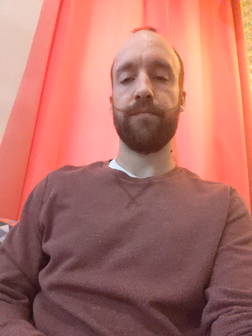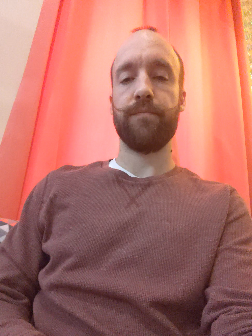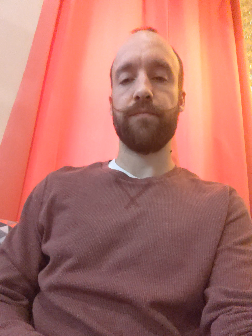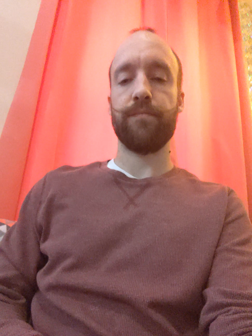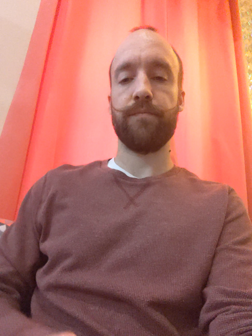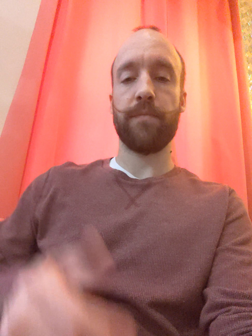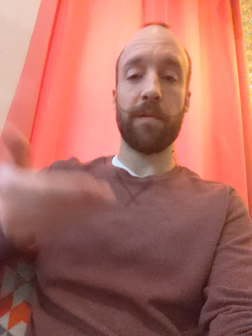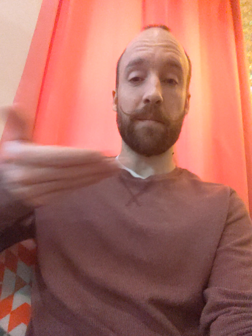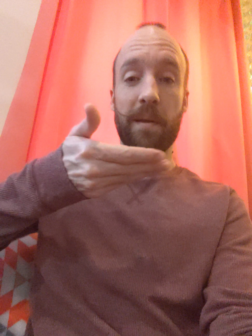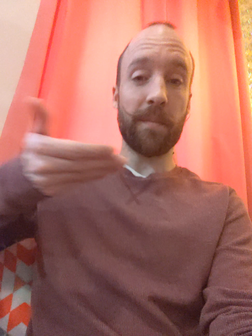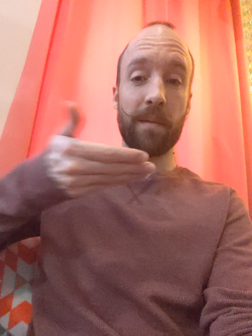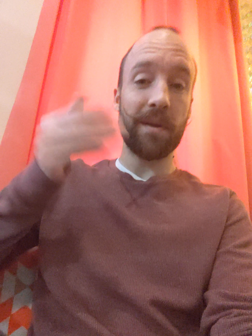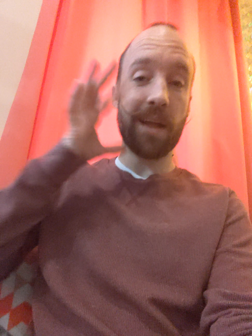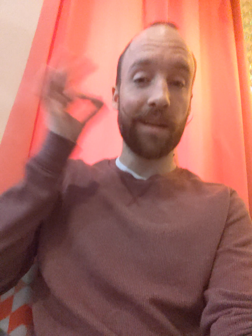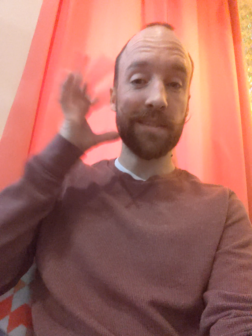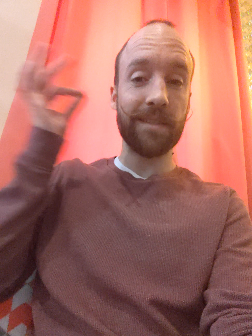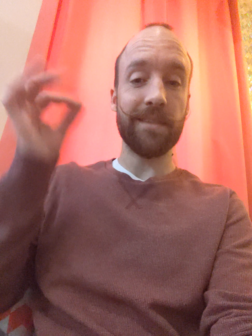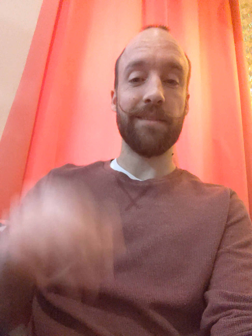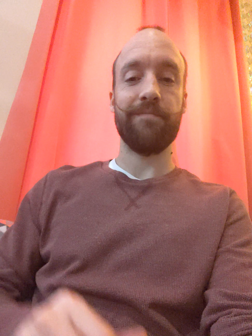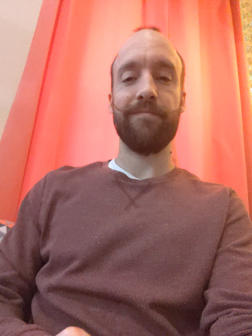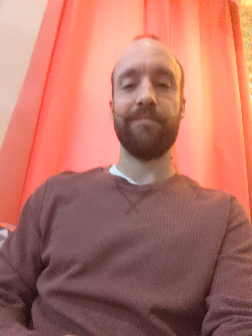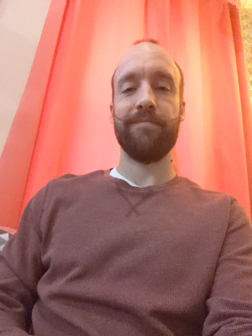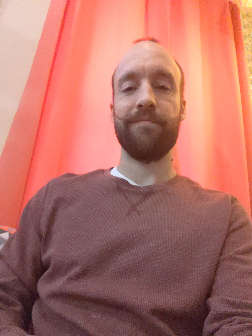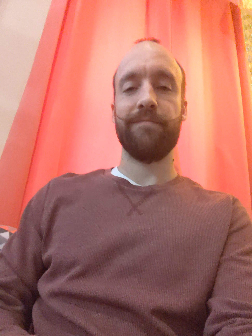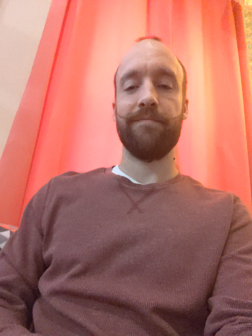kitty